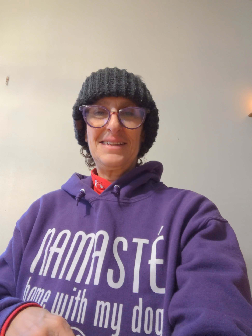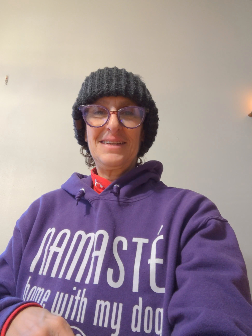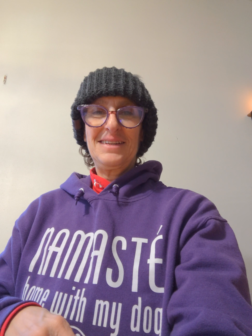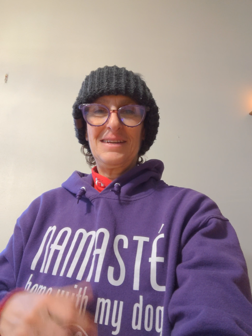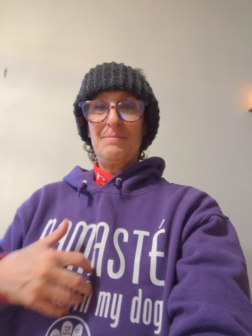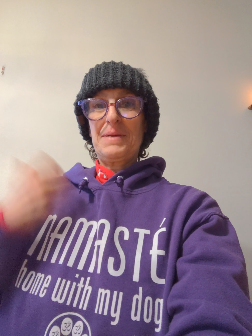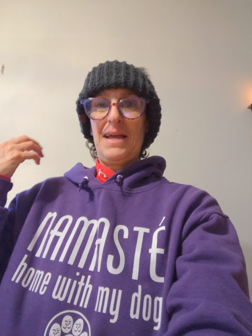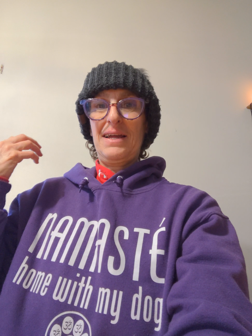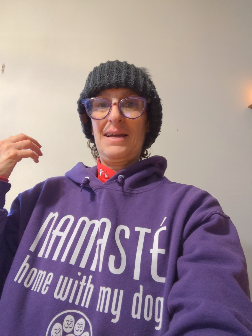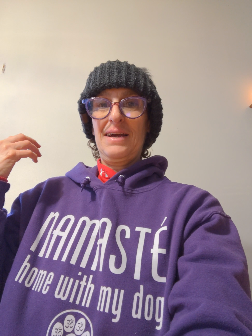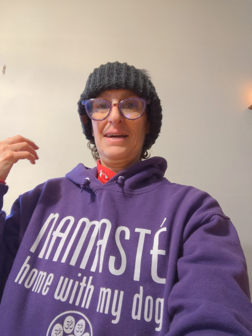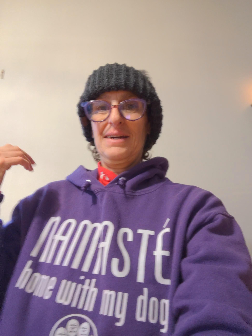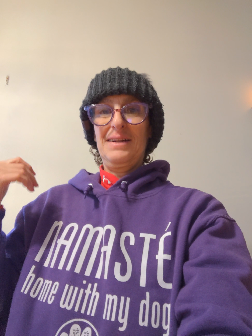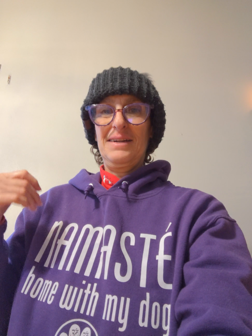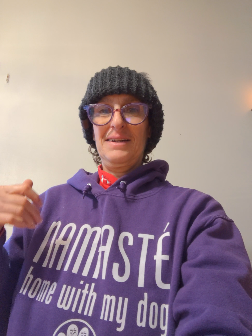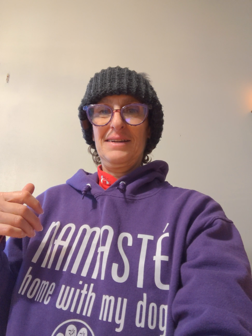mad